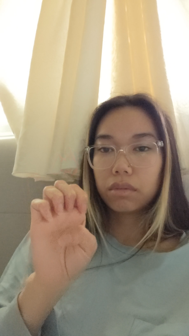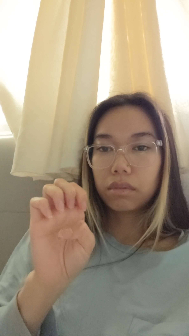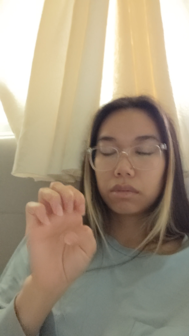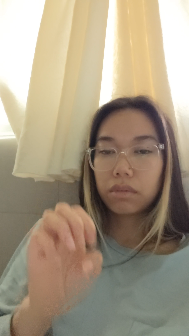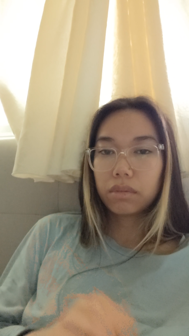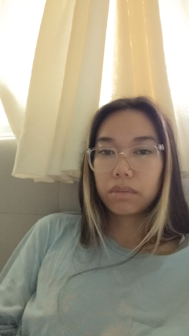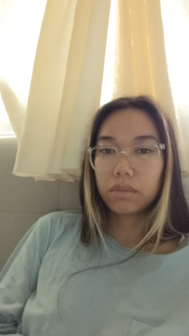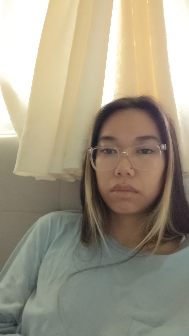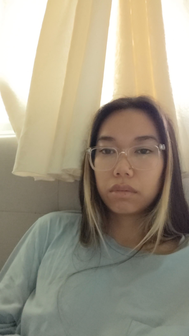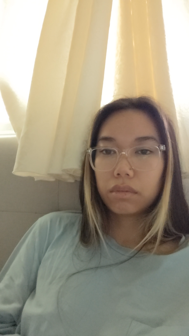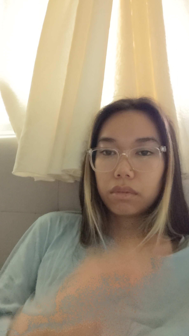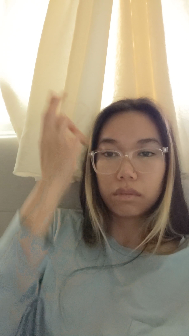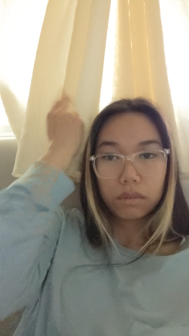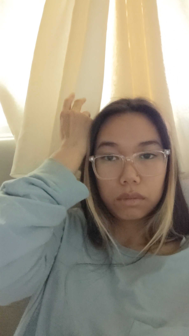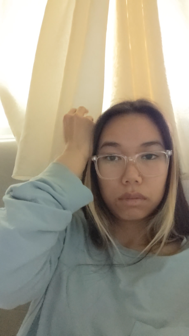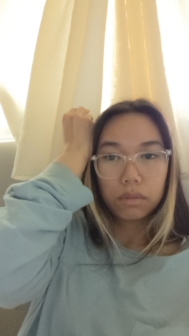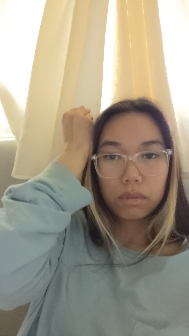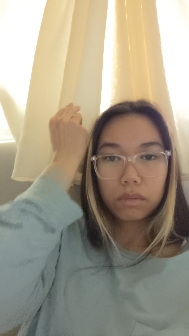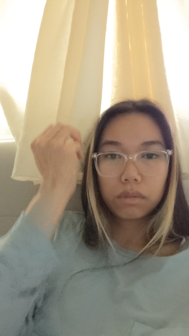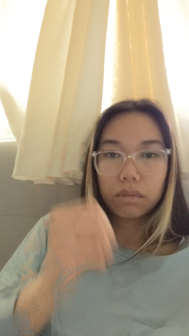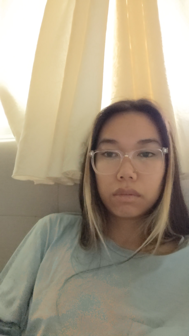bunny